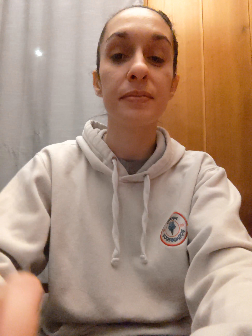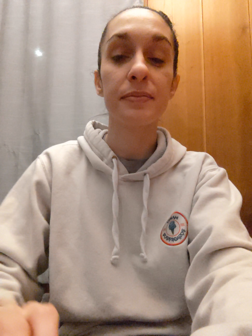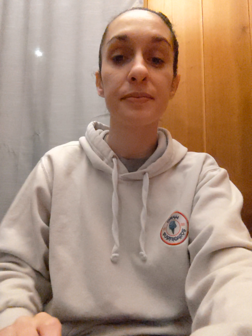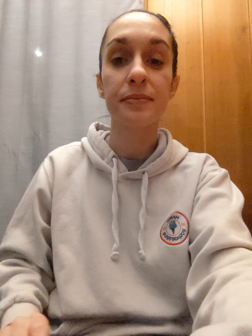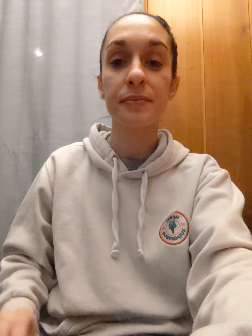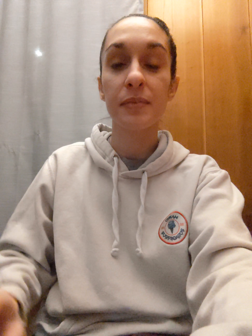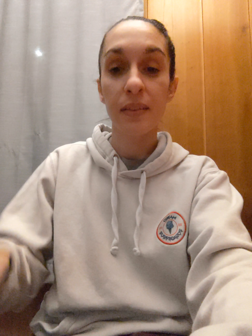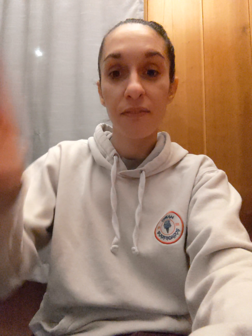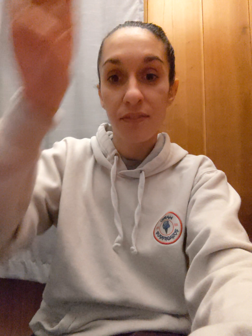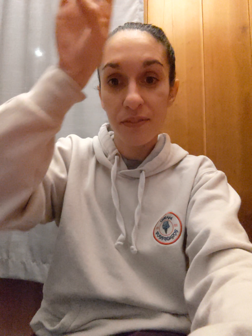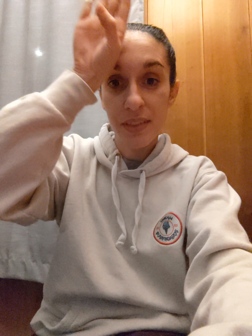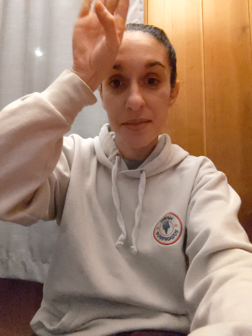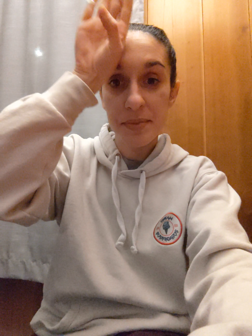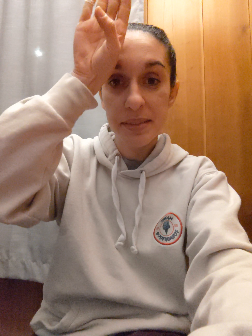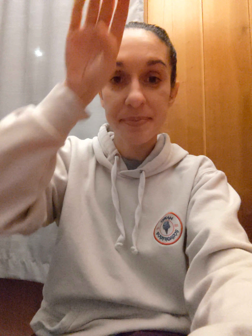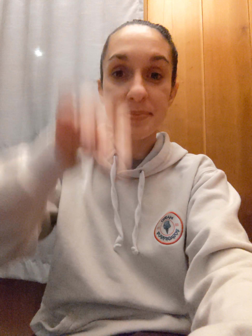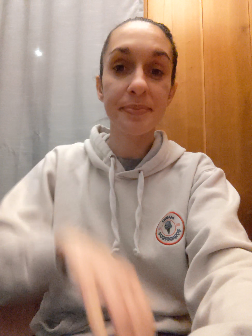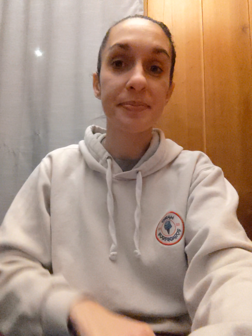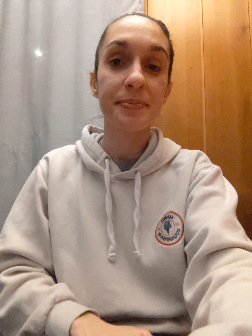fireman